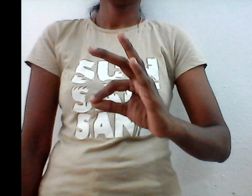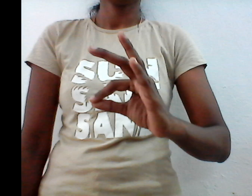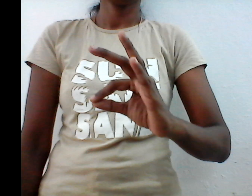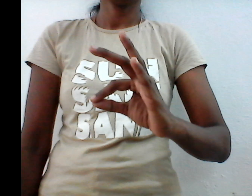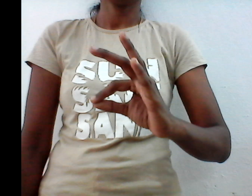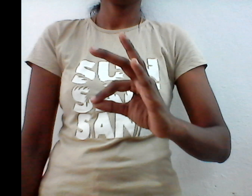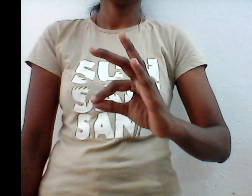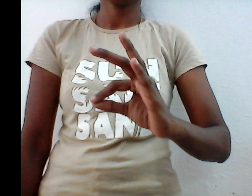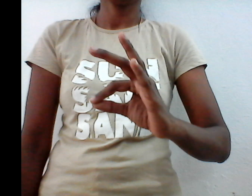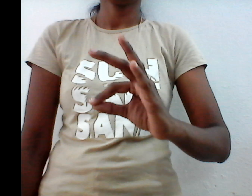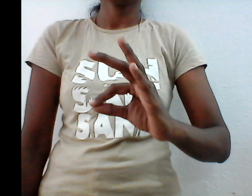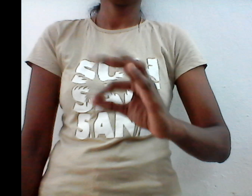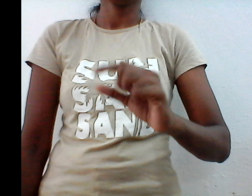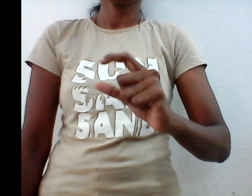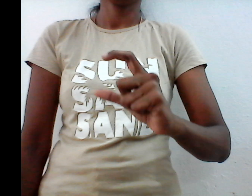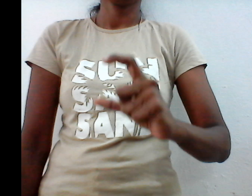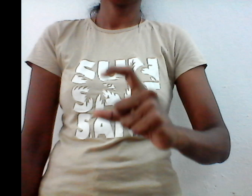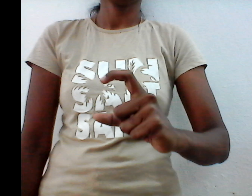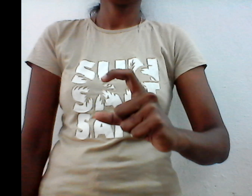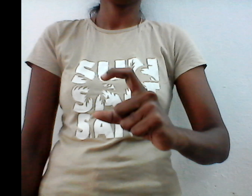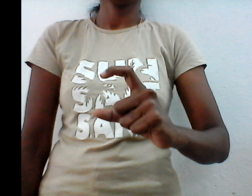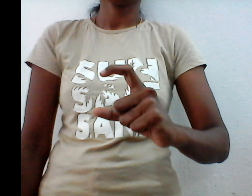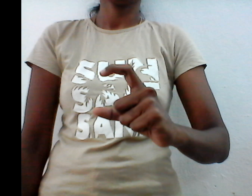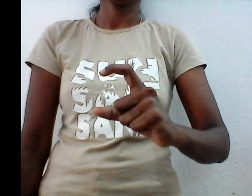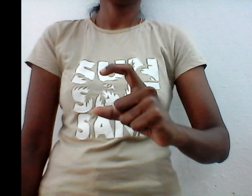ഓ